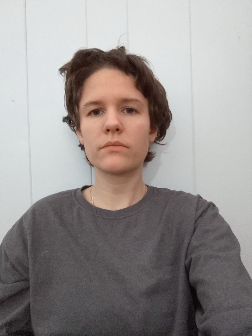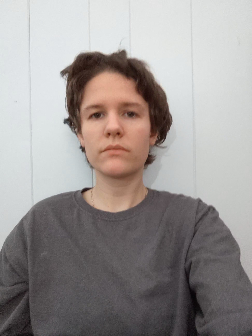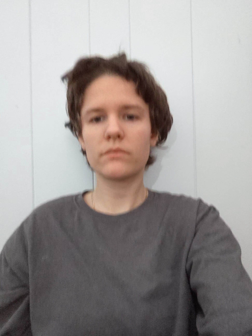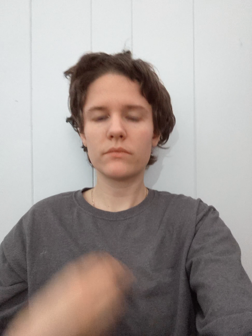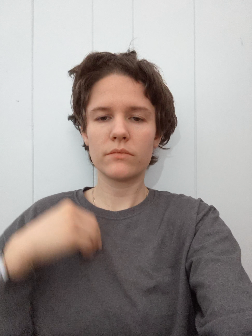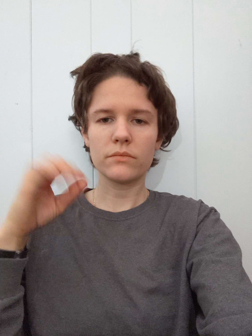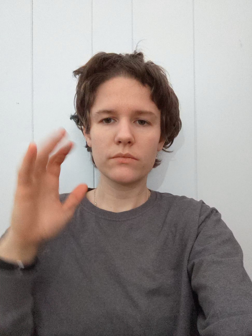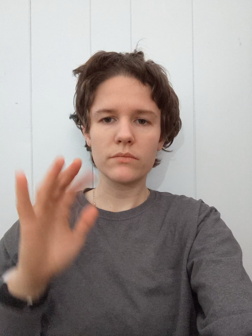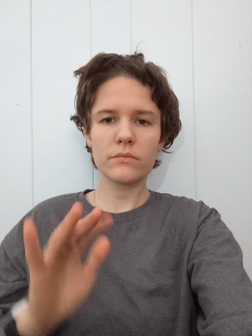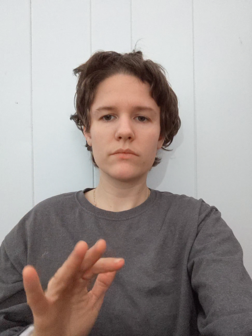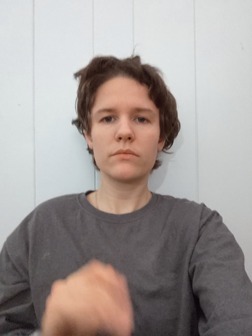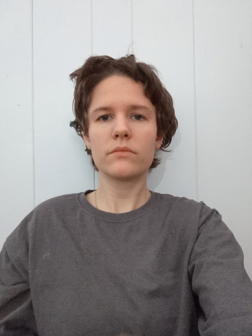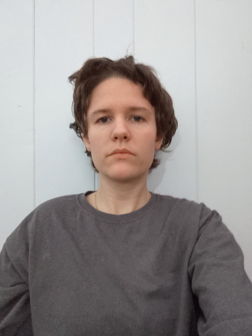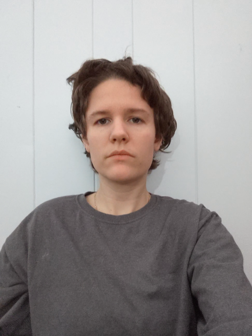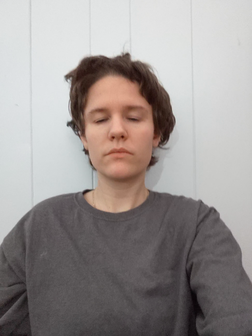snow